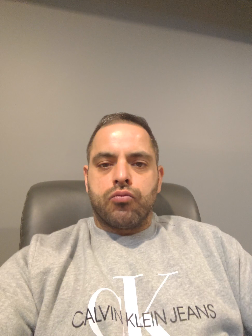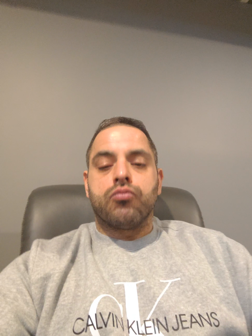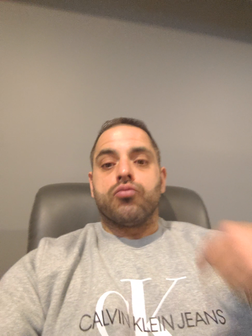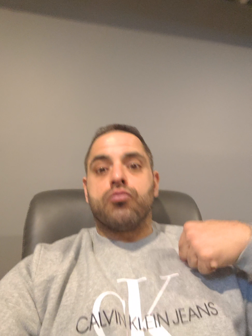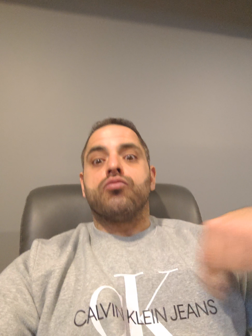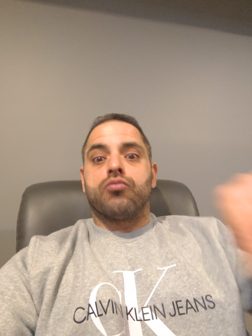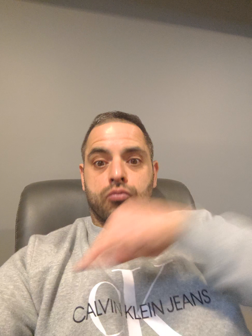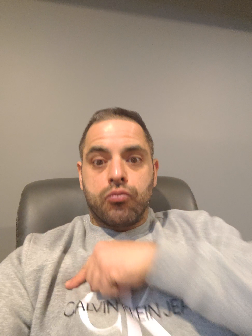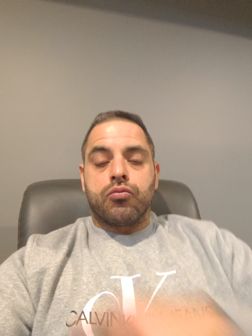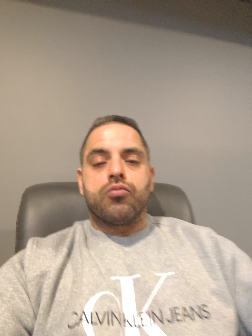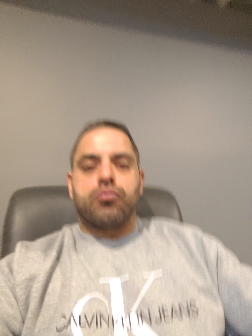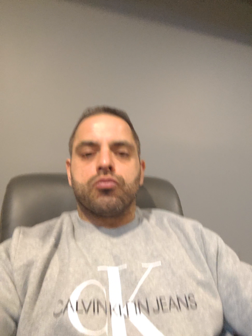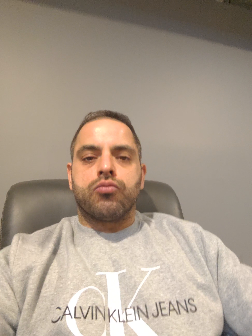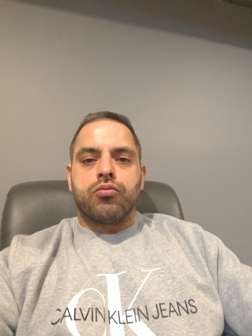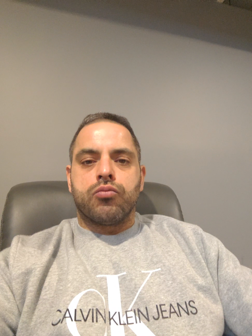we